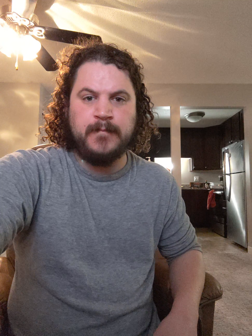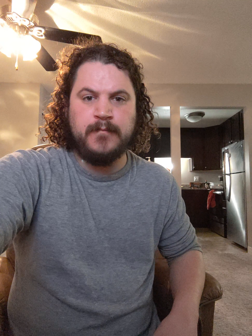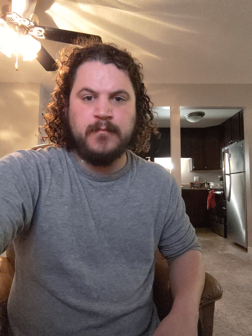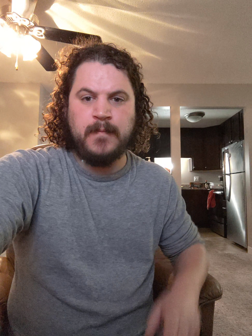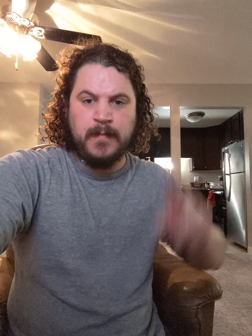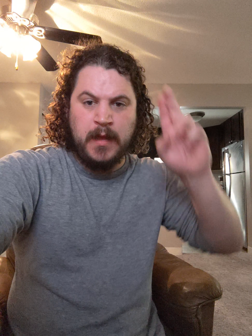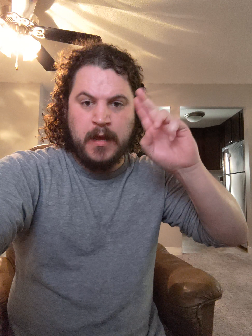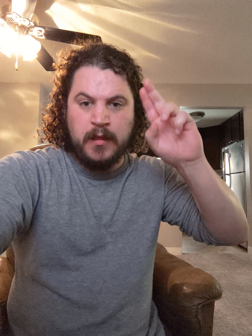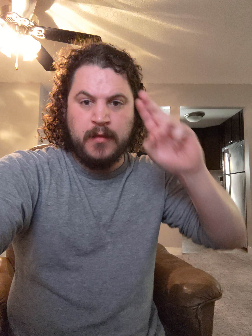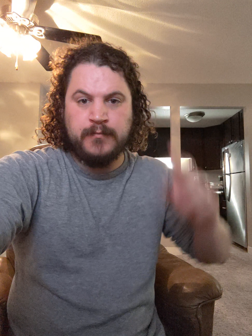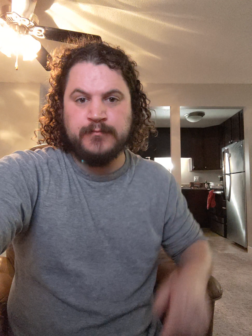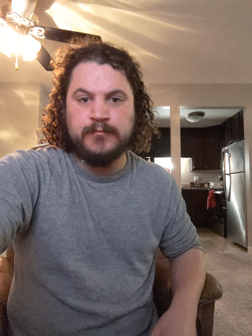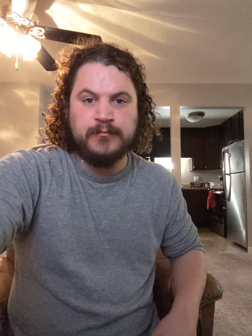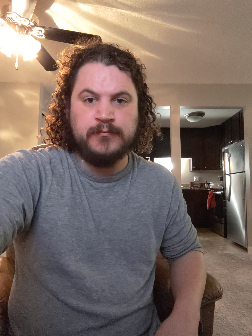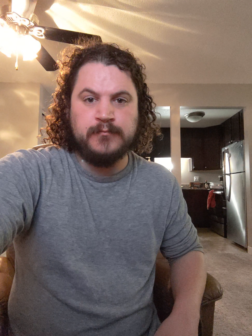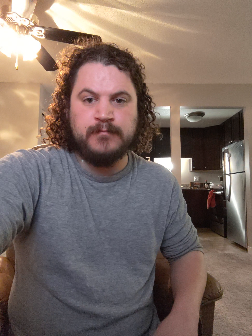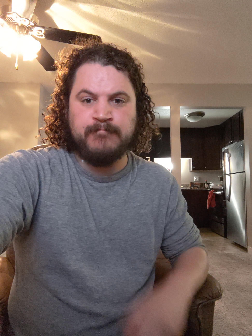uncle